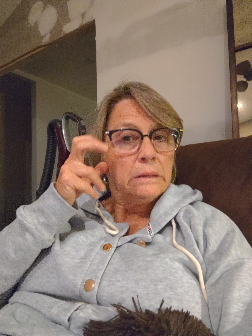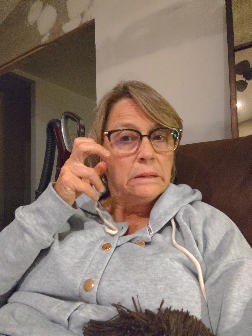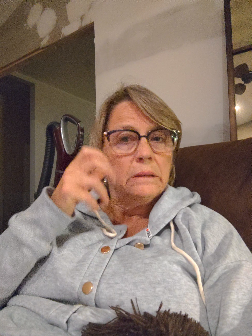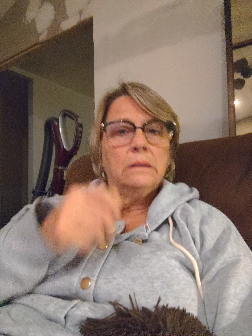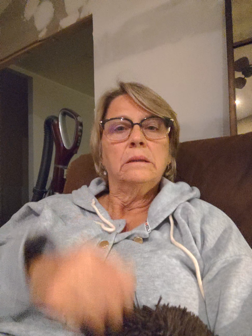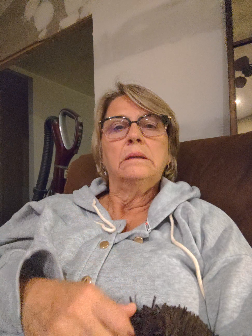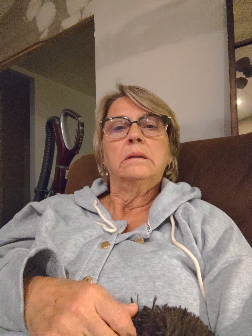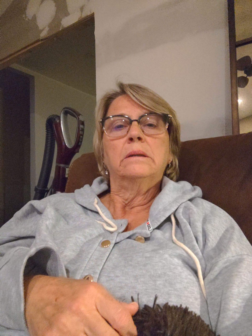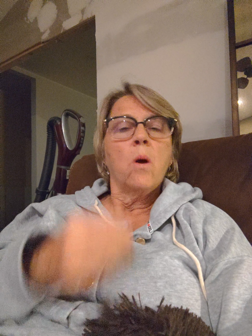listen